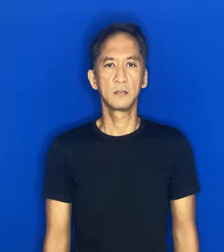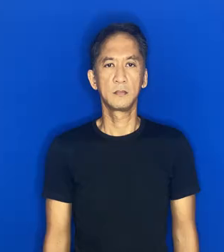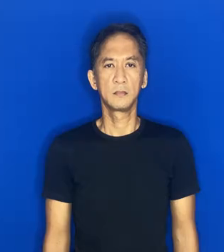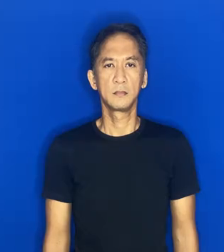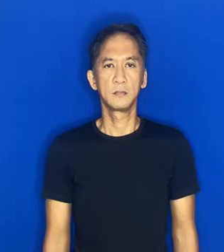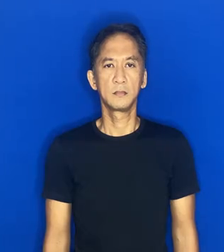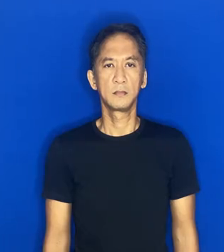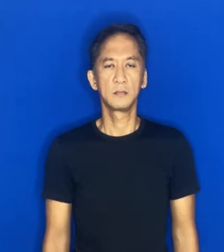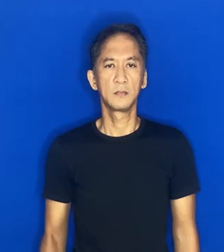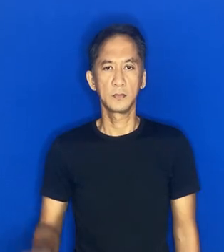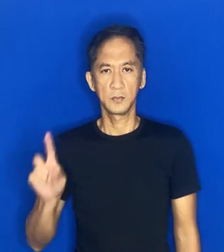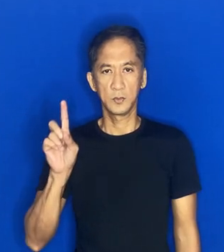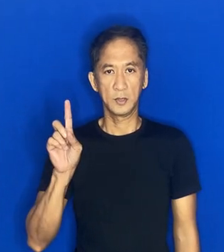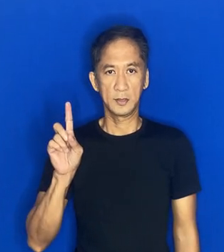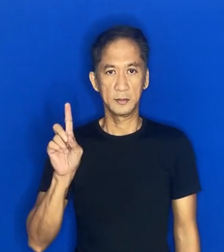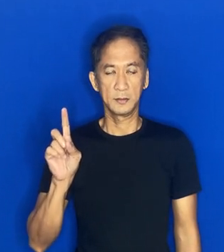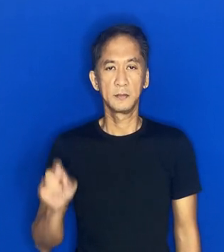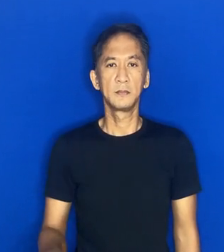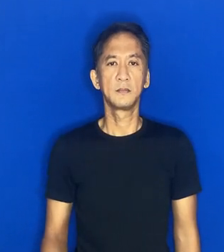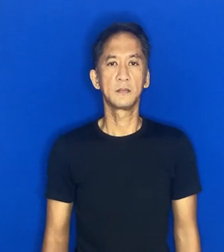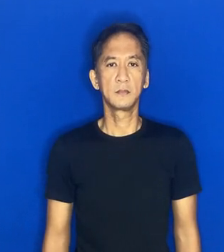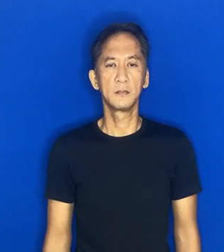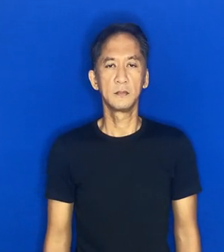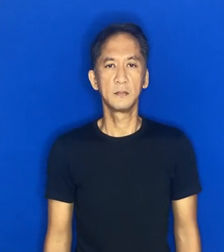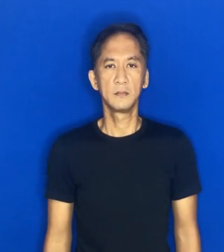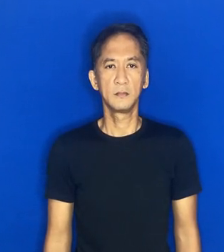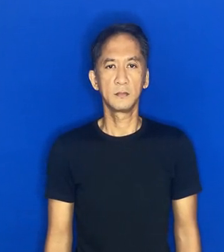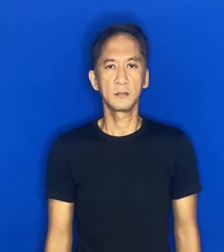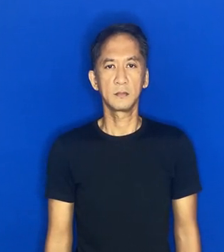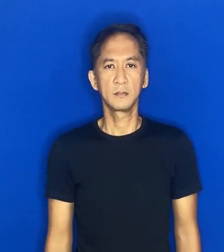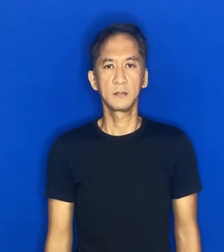one